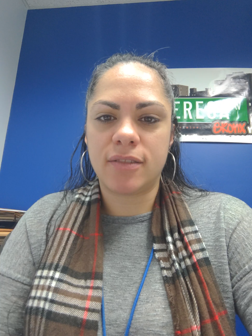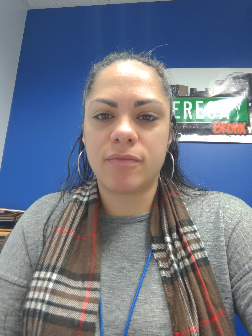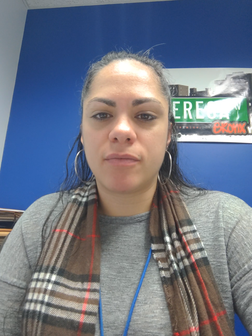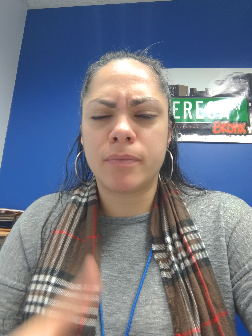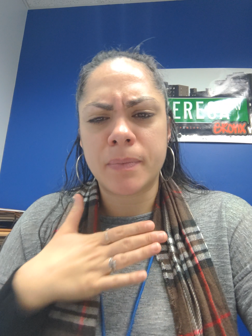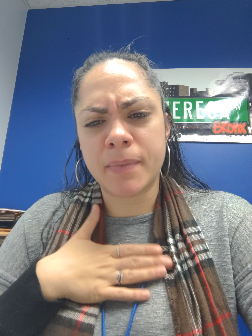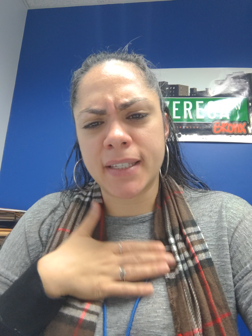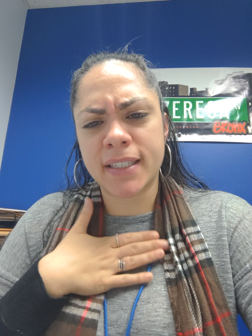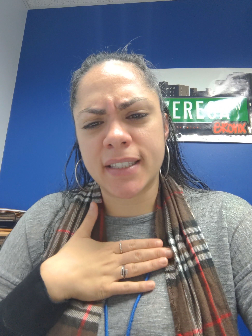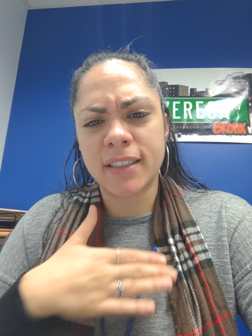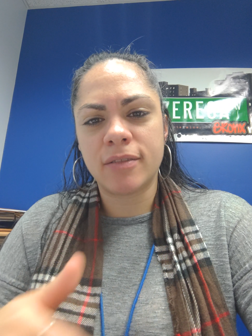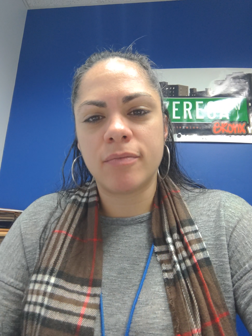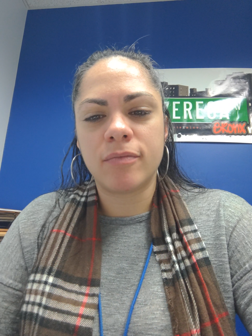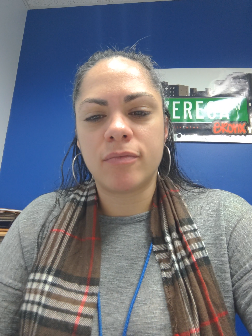please